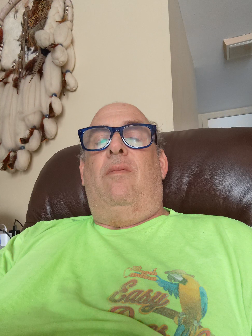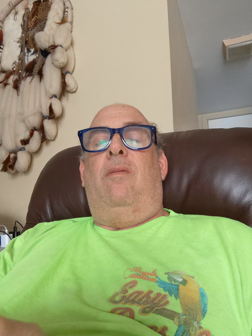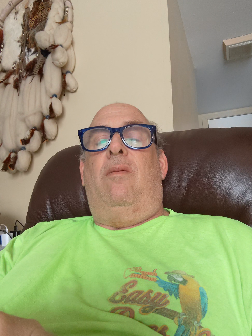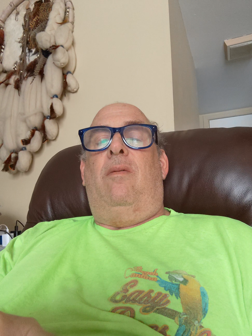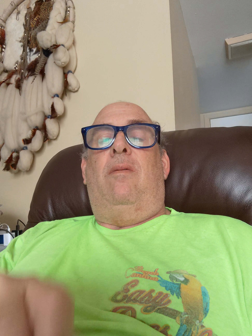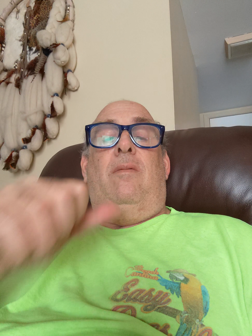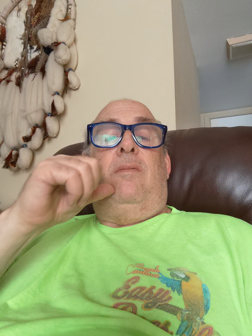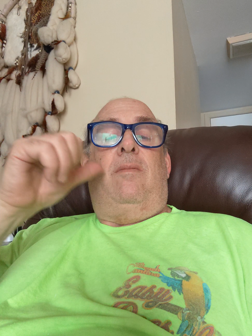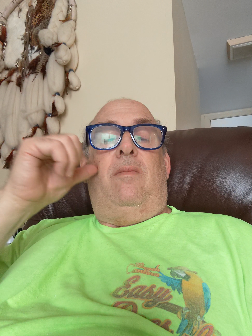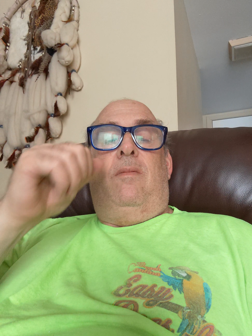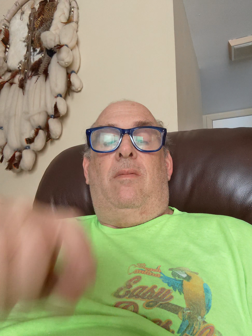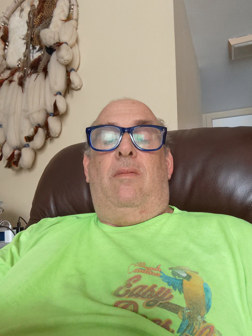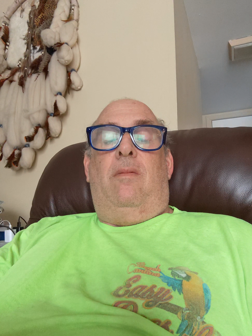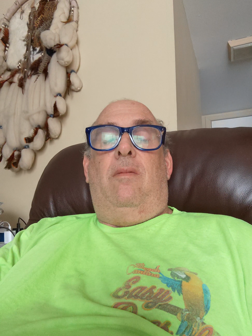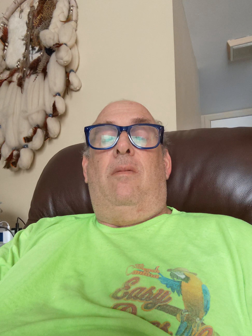yesterday